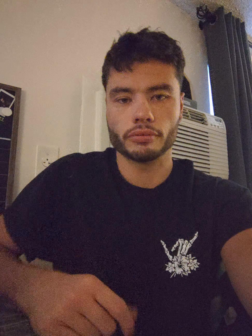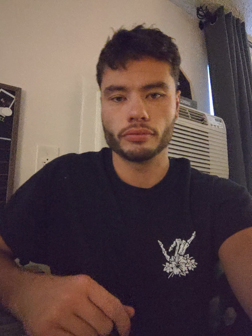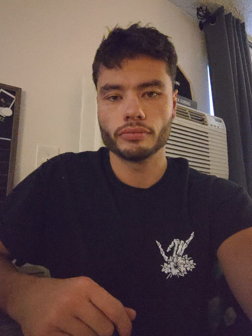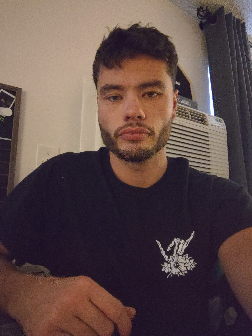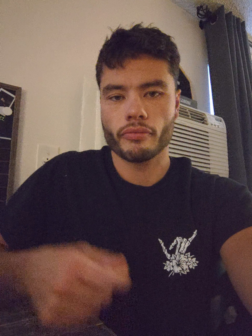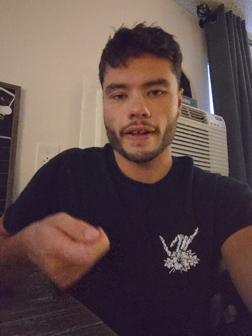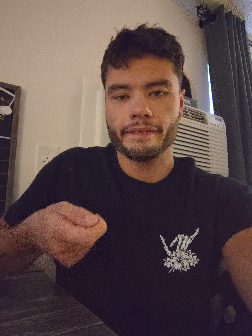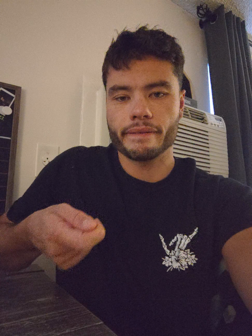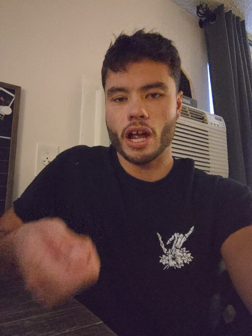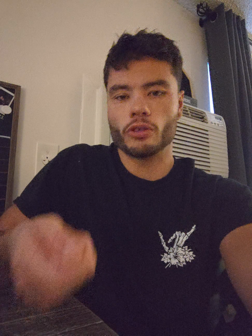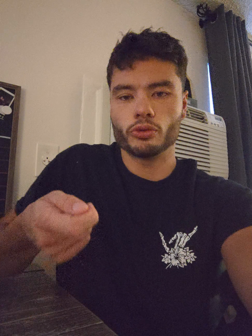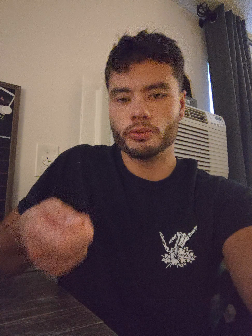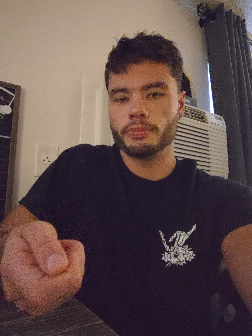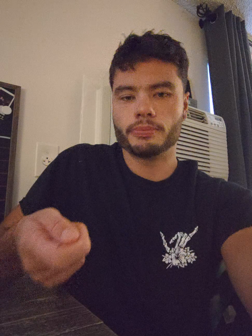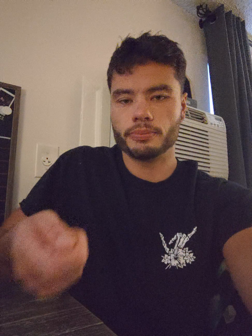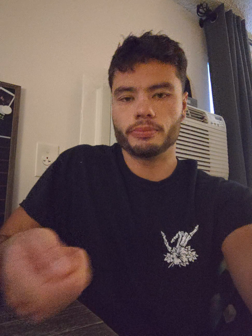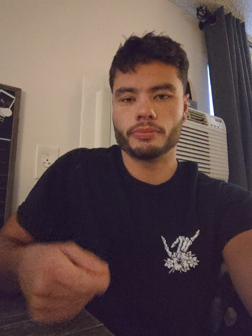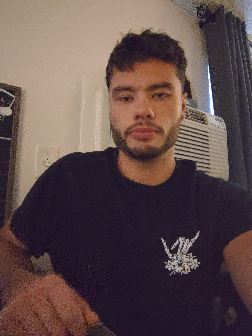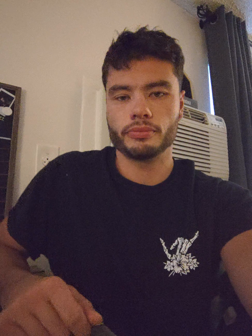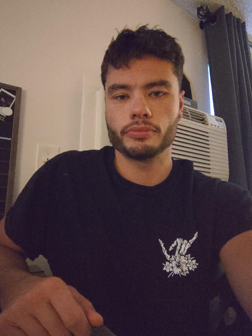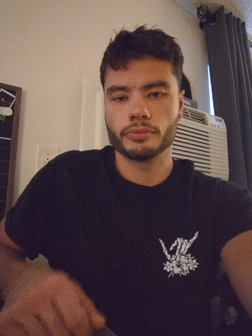vacuum